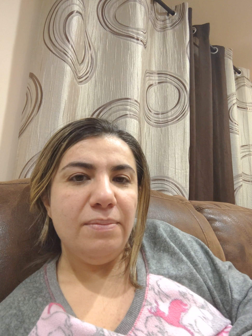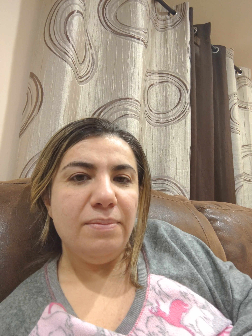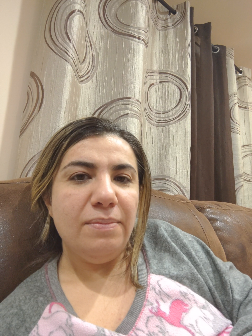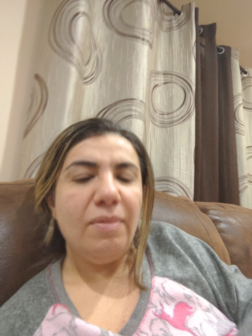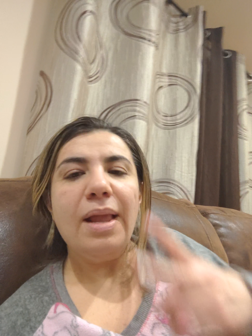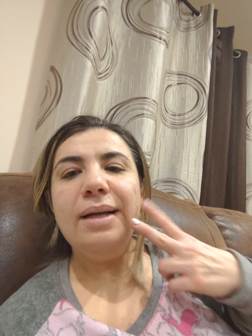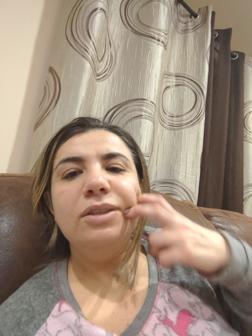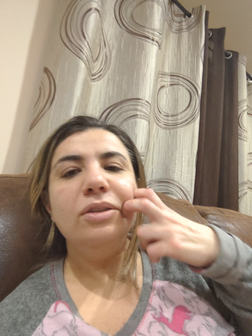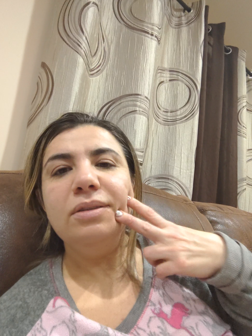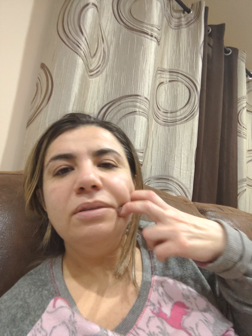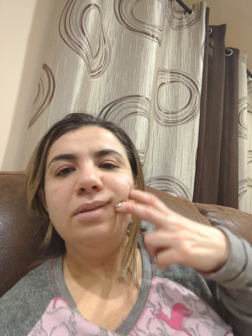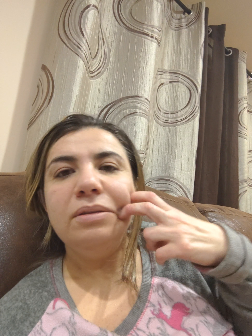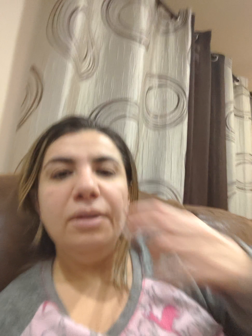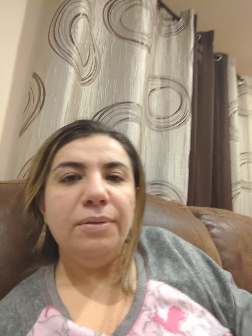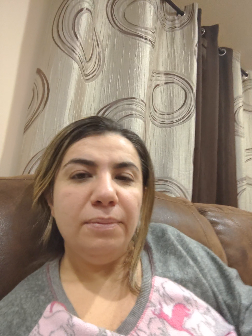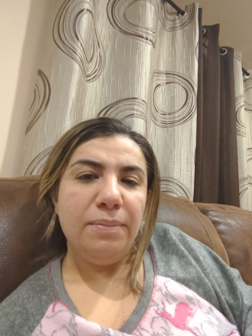gum